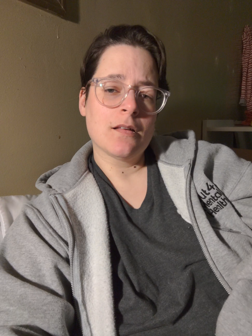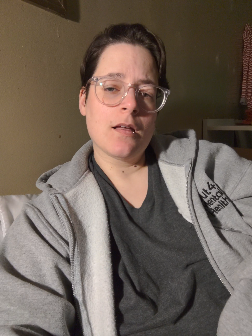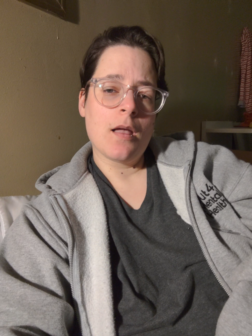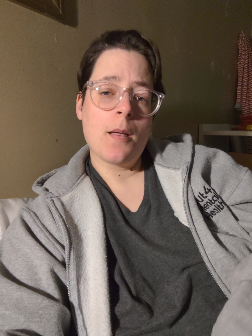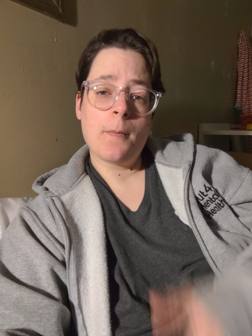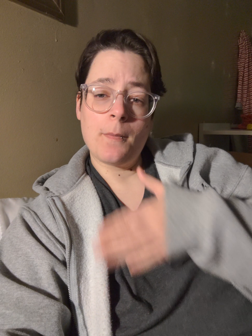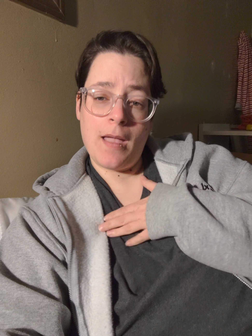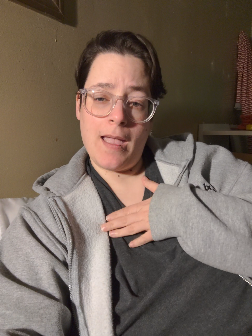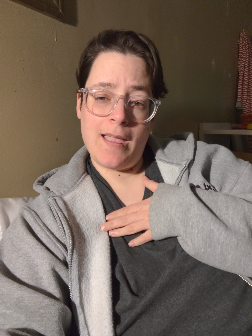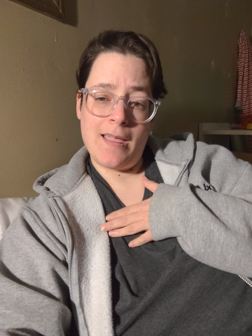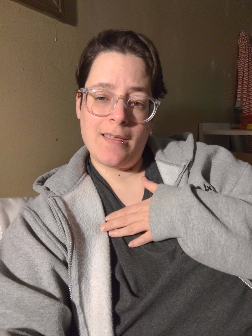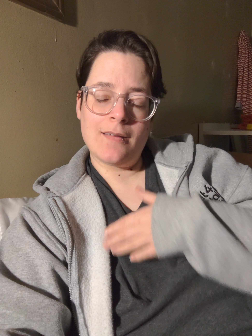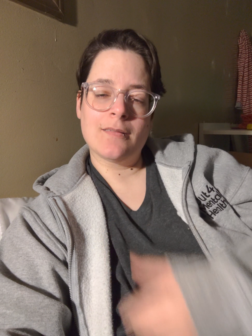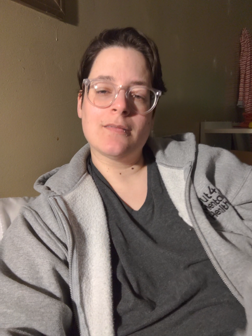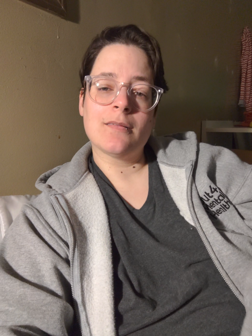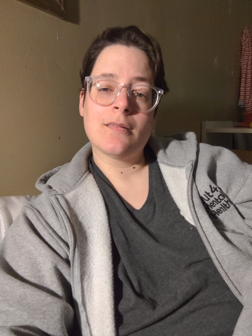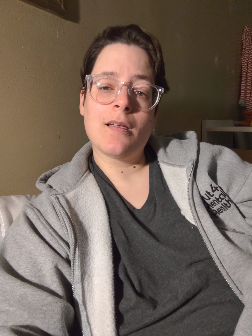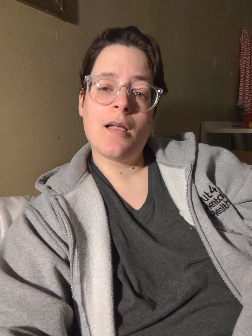my